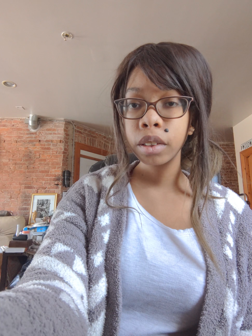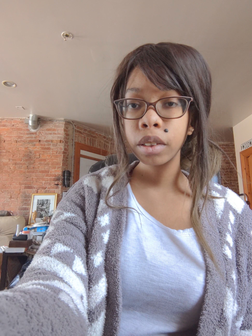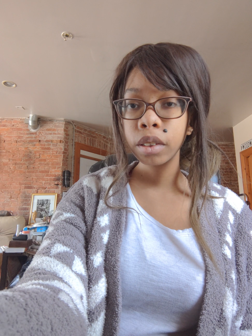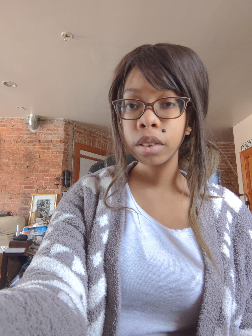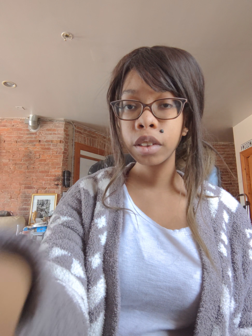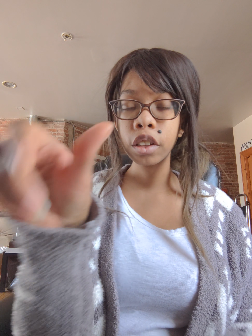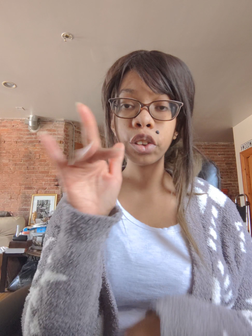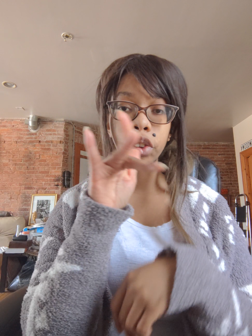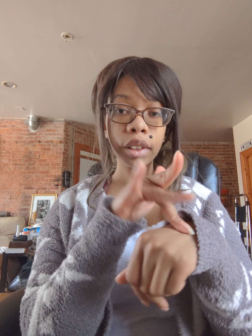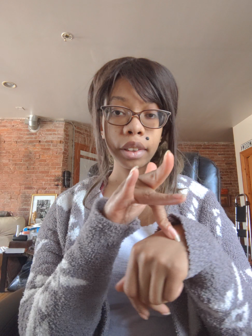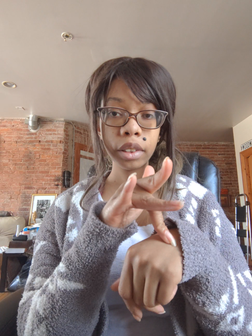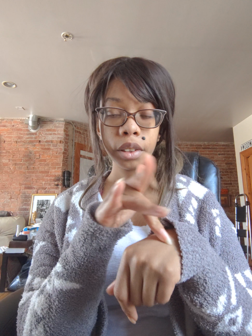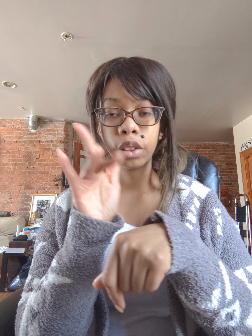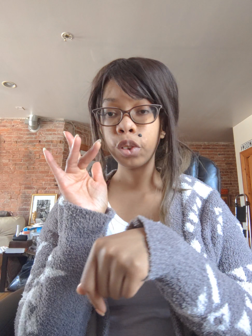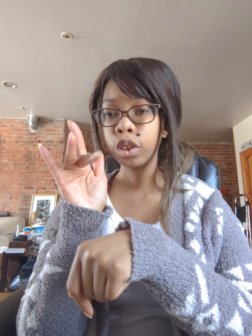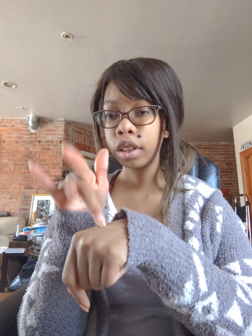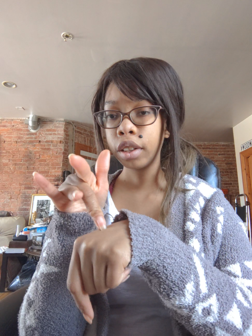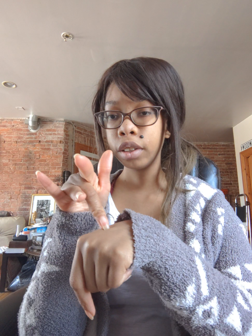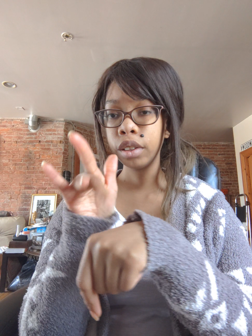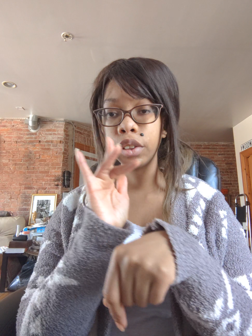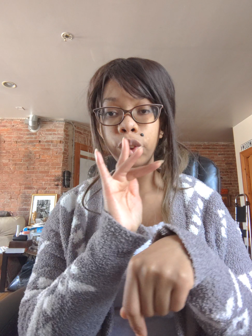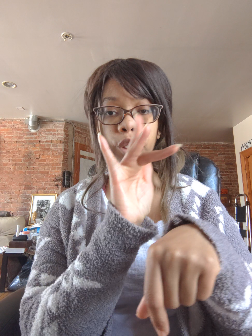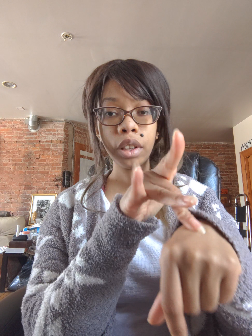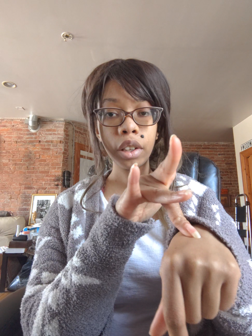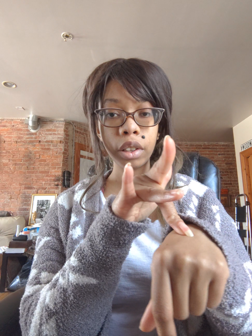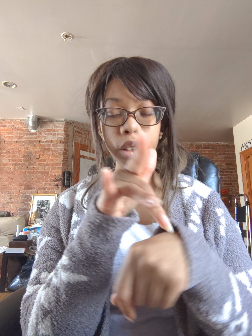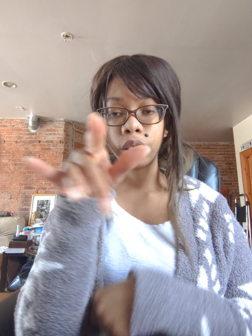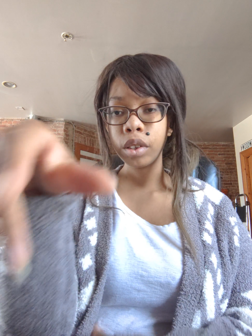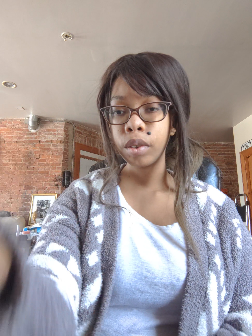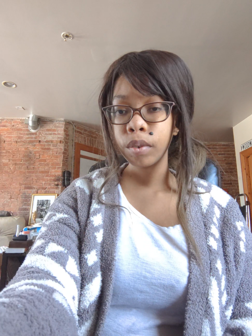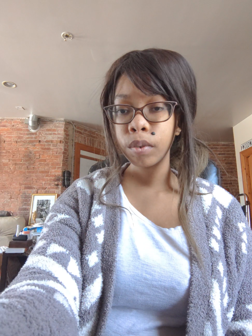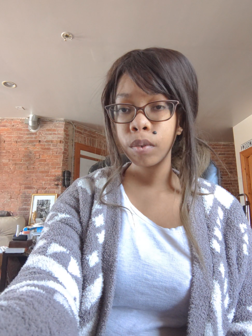touch